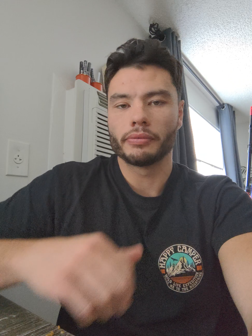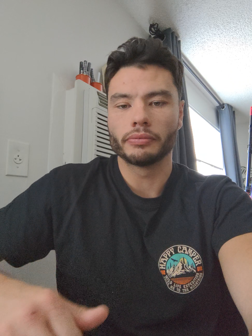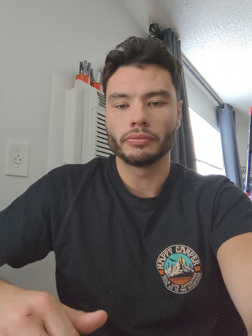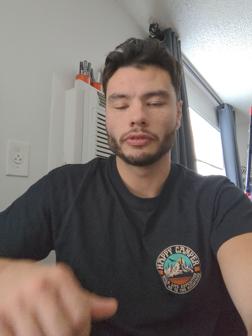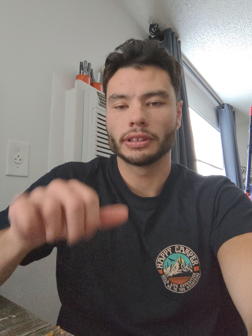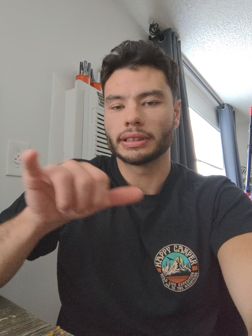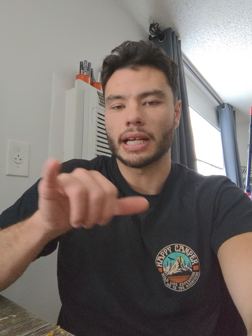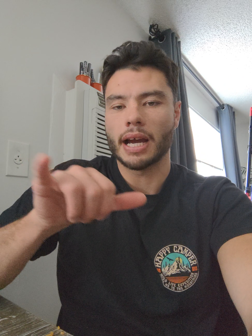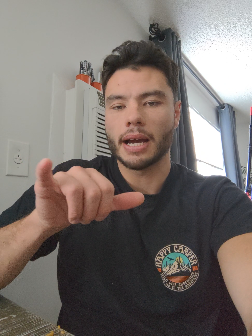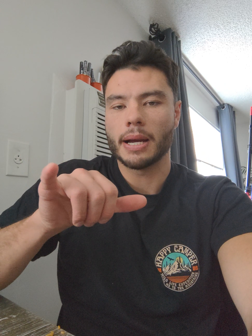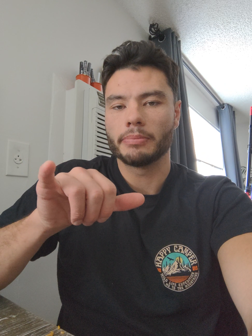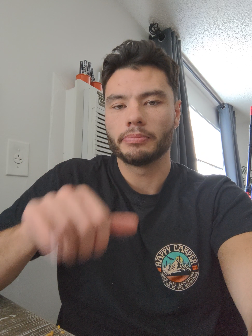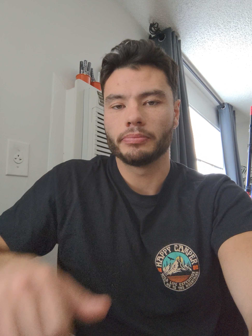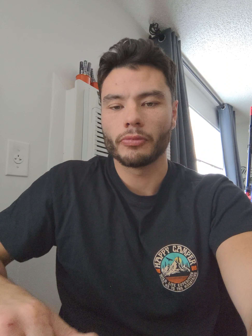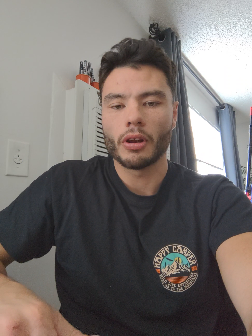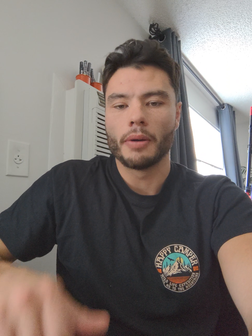same